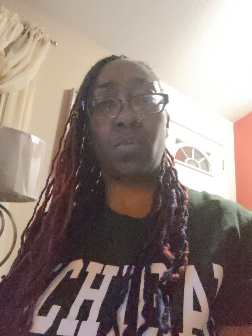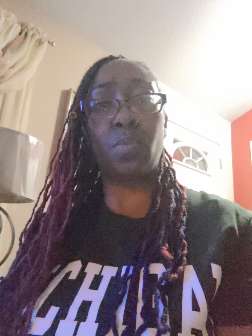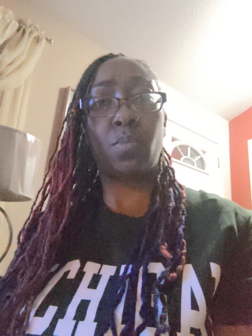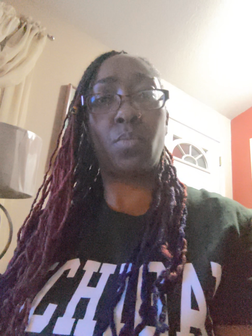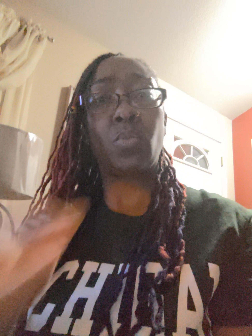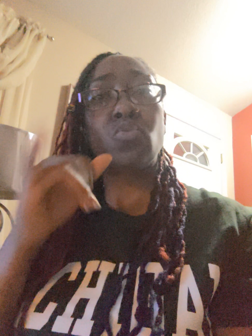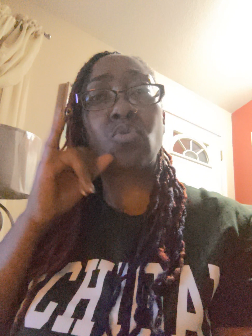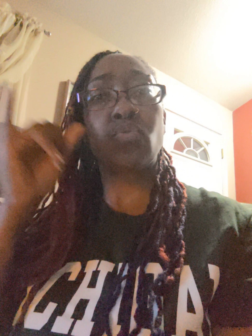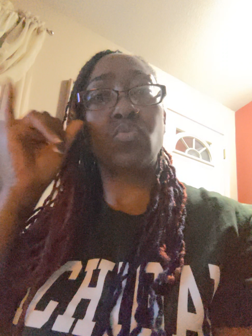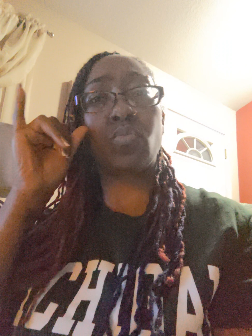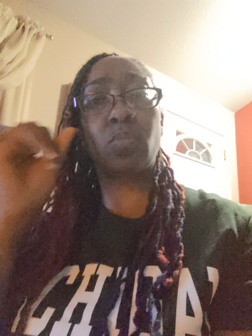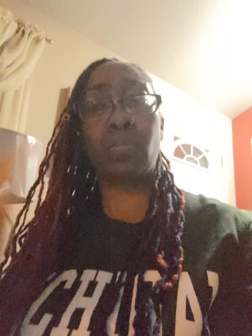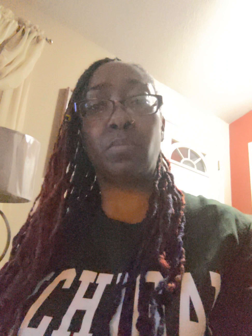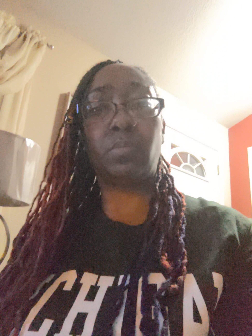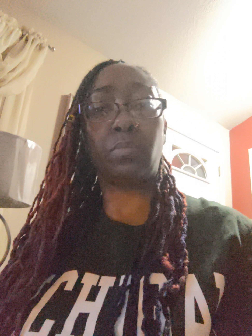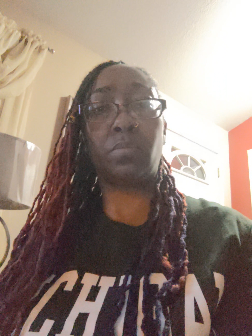yesterday